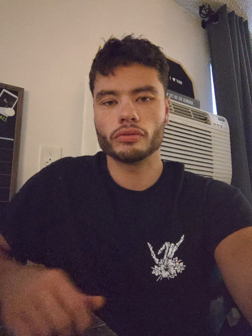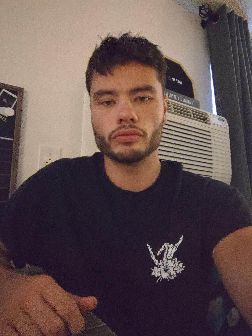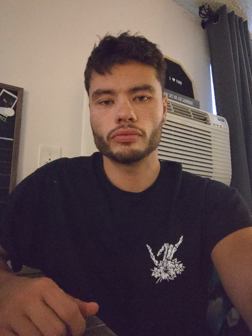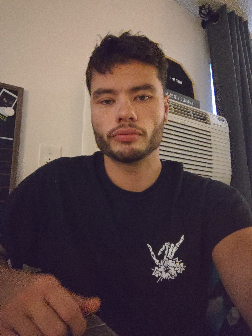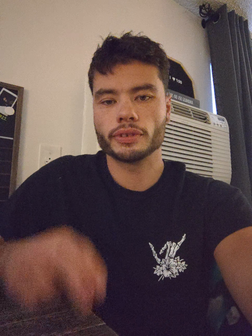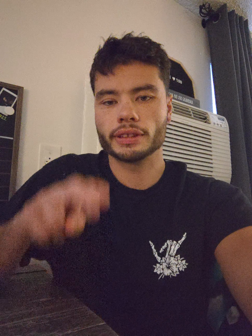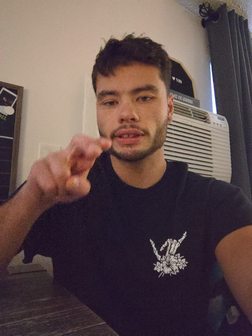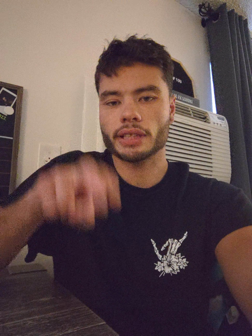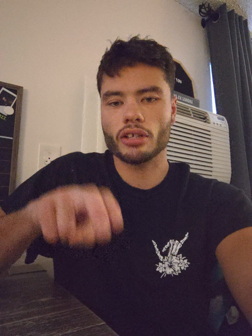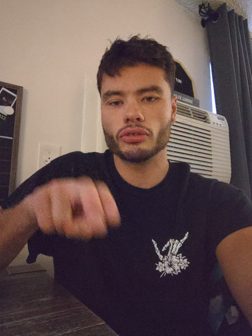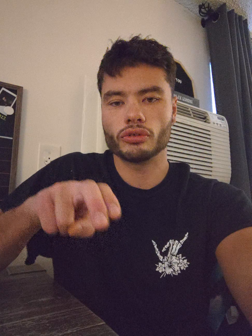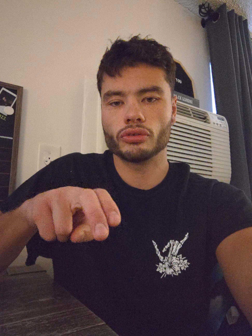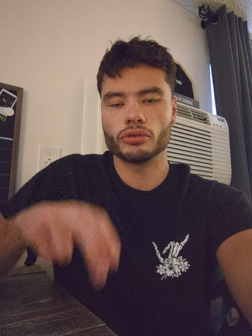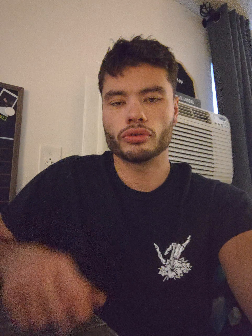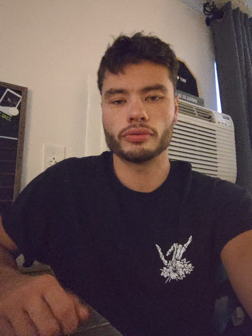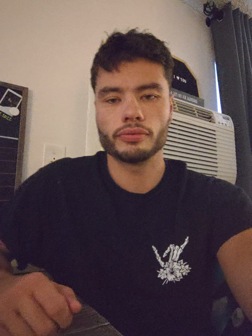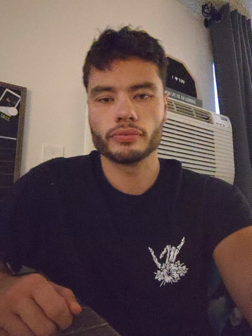chair